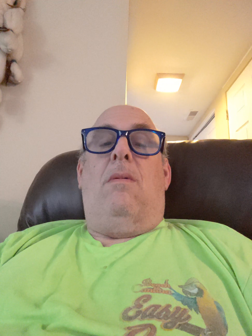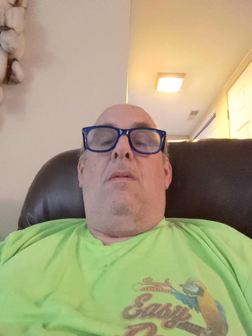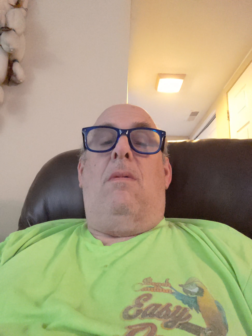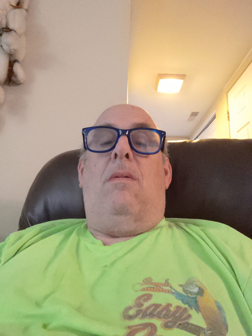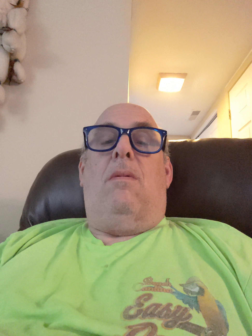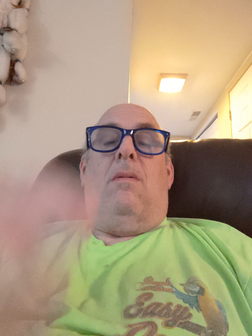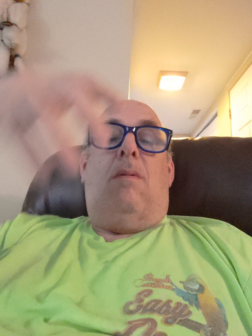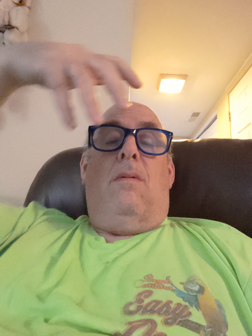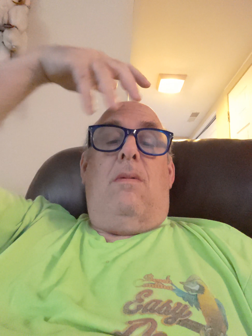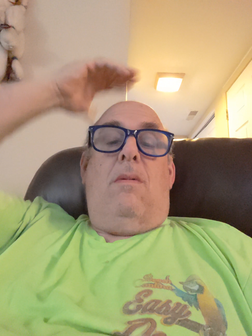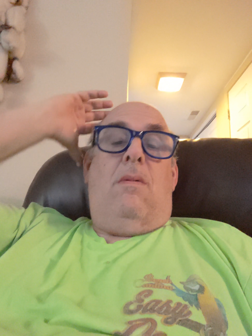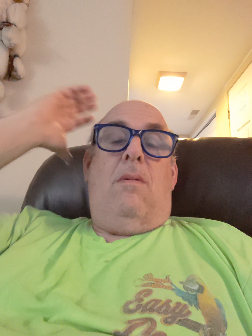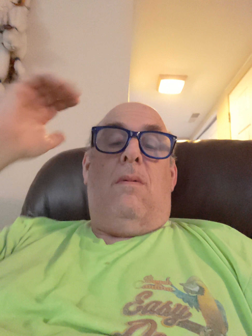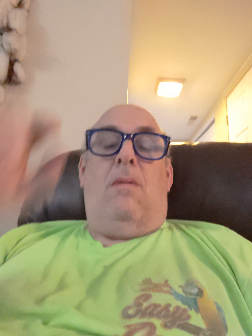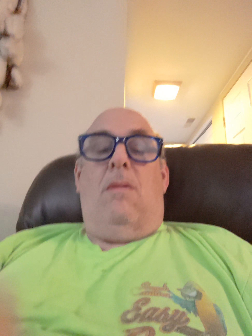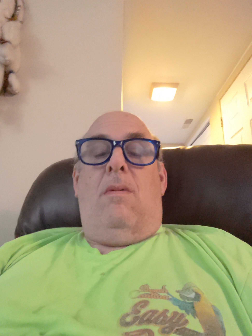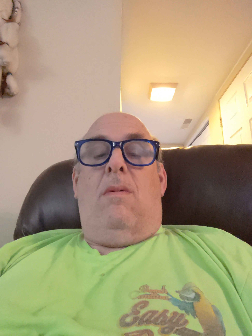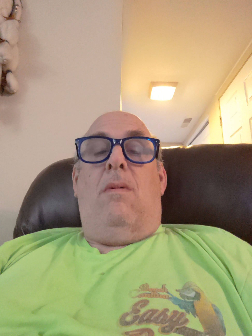lion